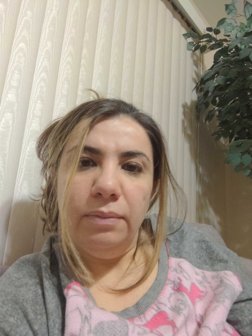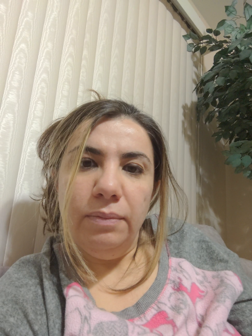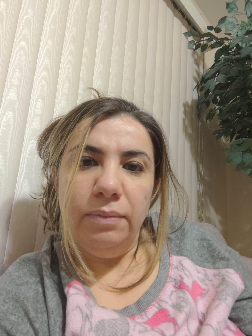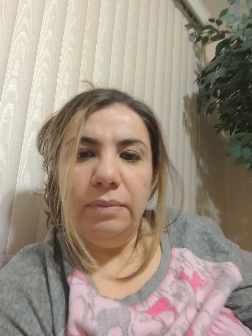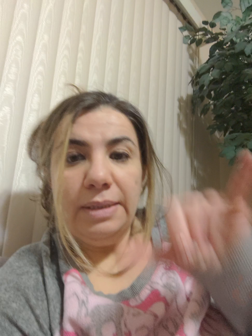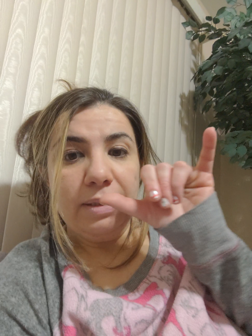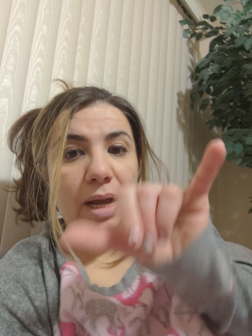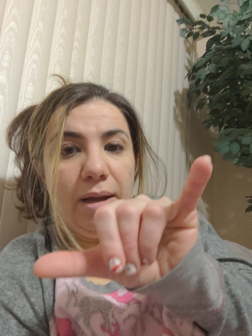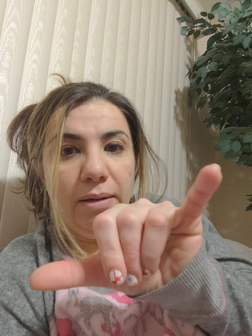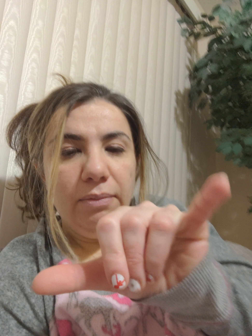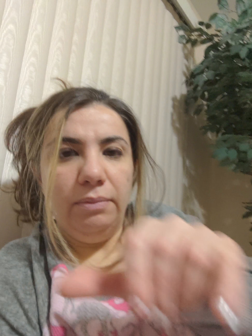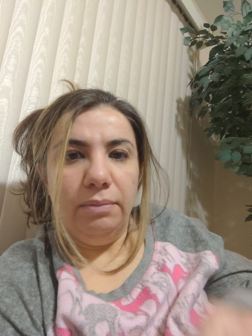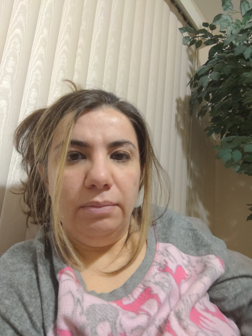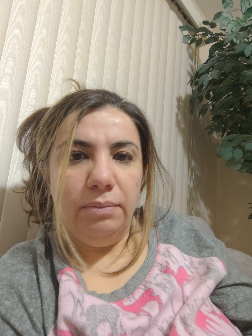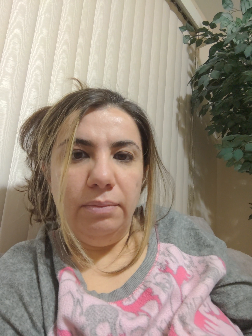stay